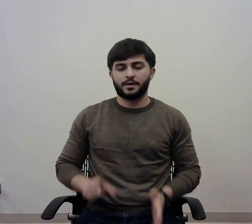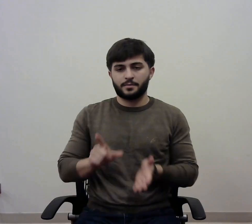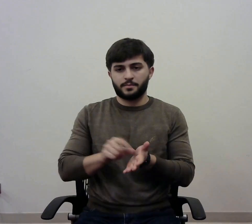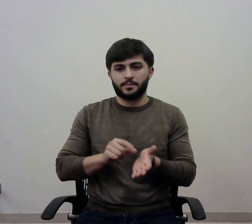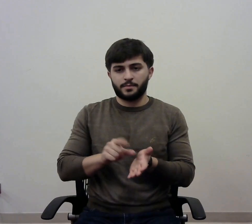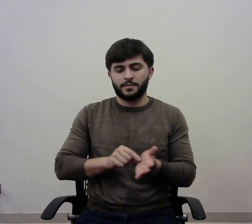pensiya